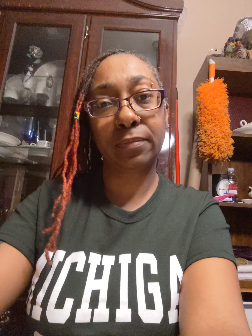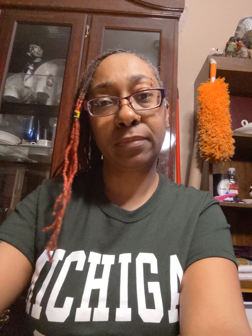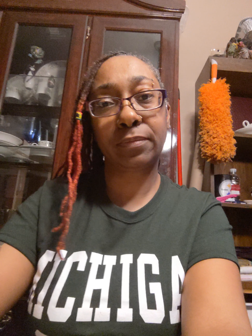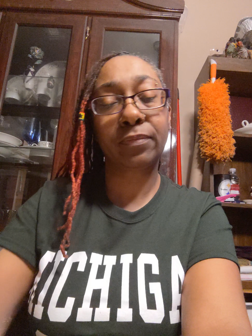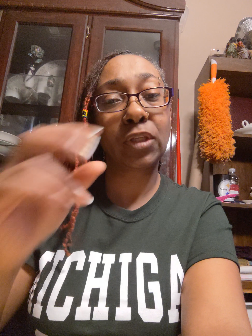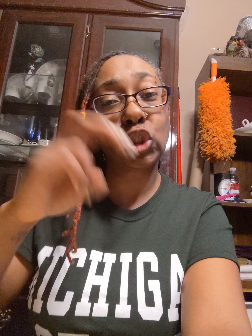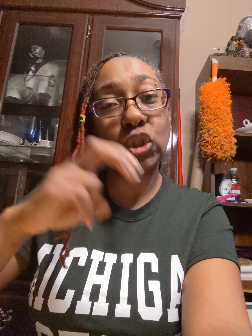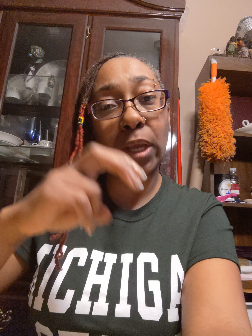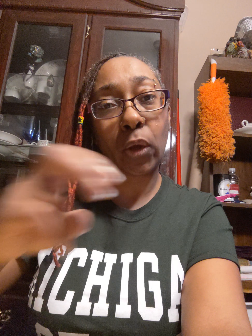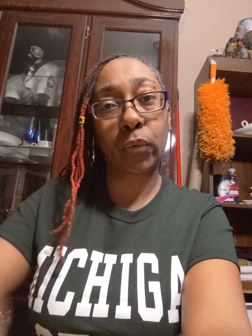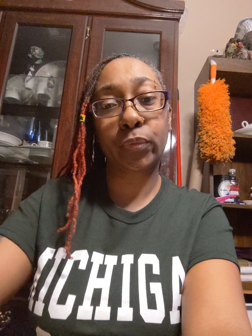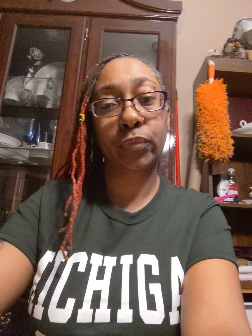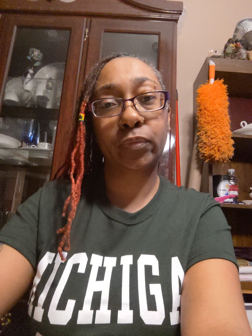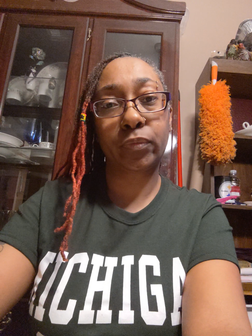chair